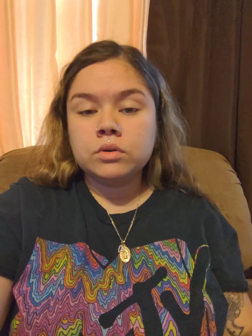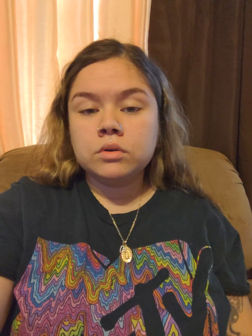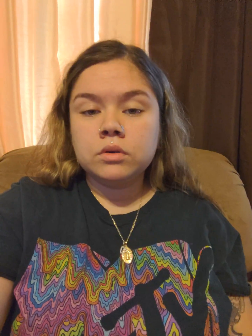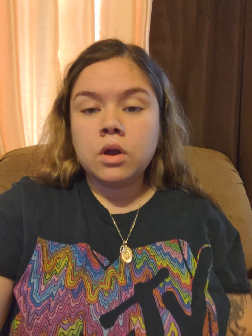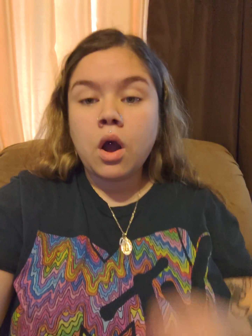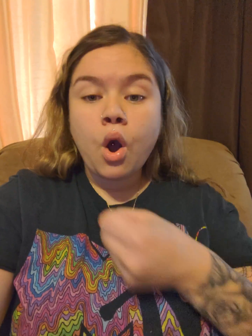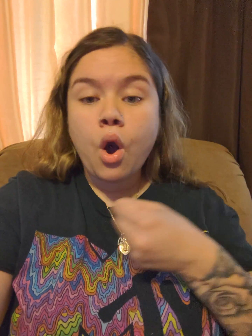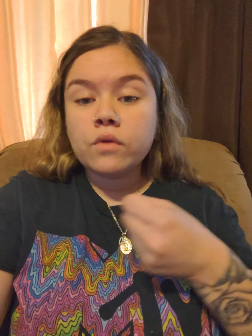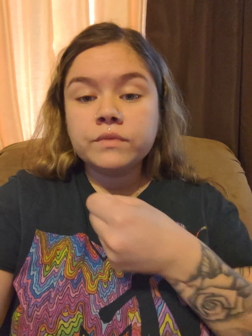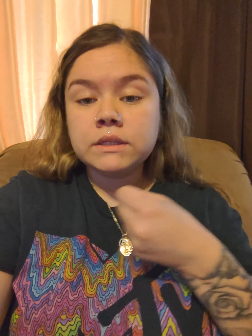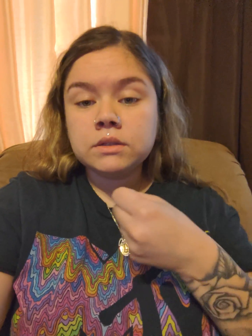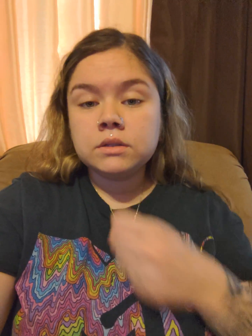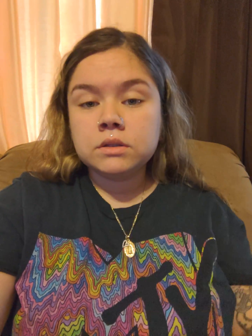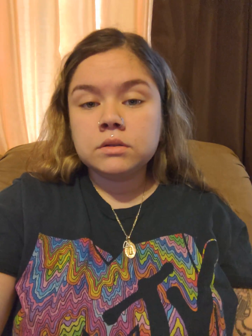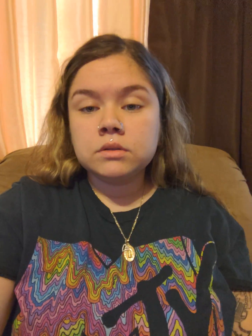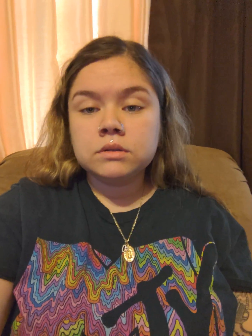coffee